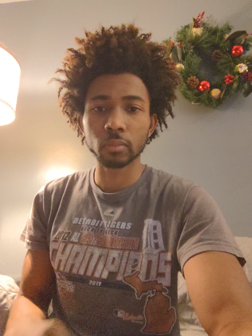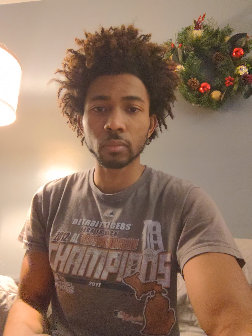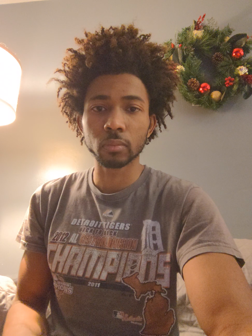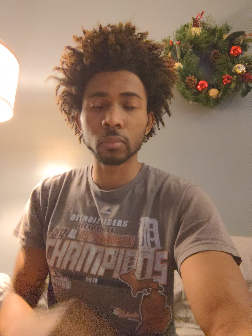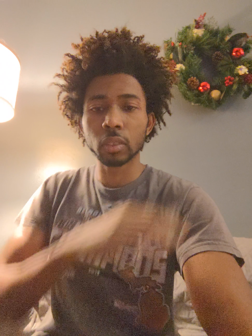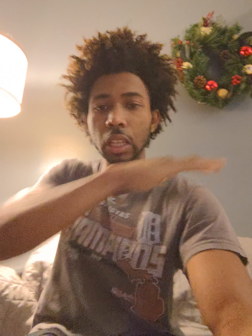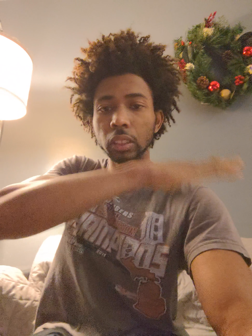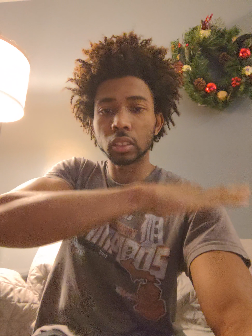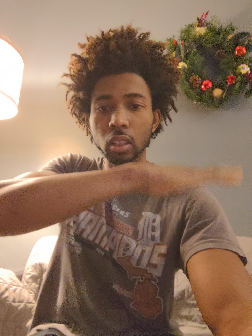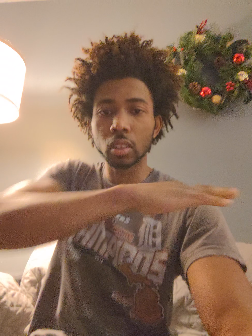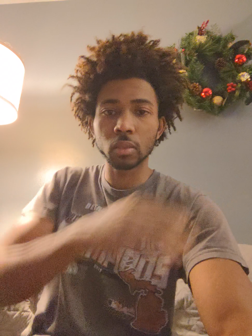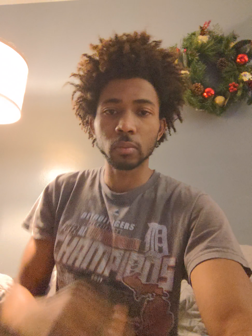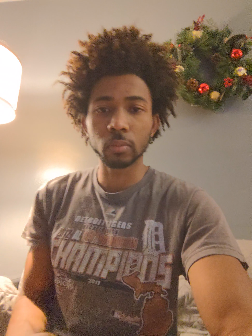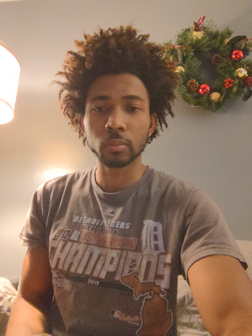table